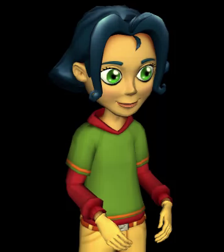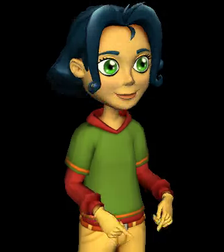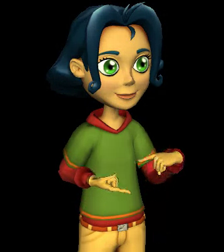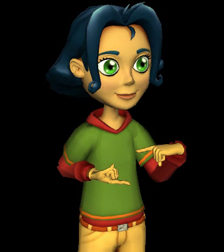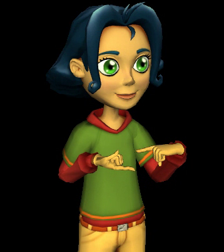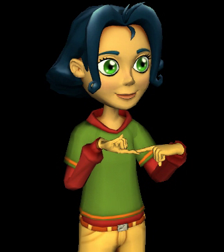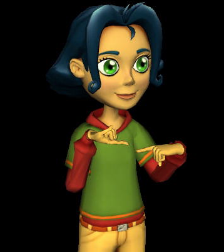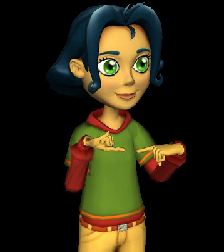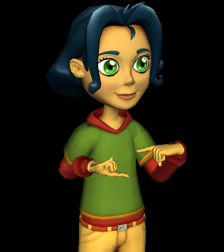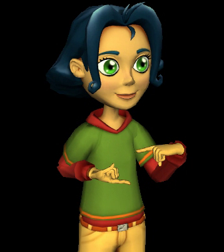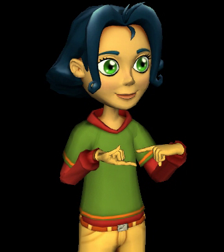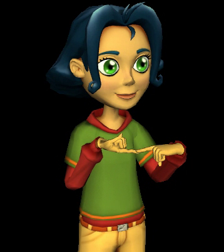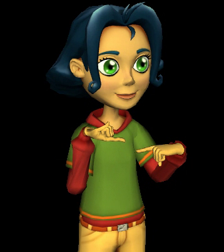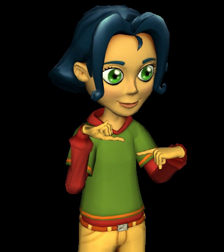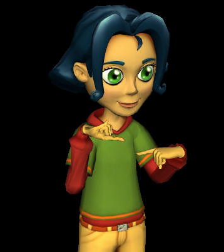فريد